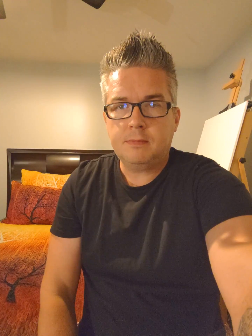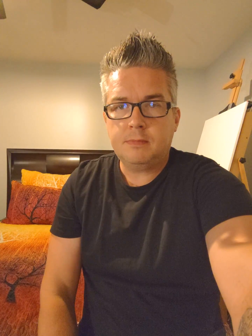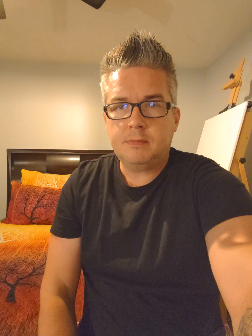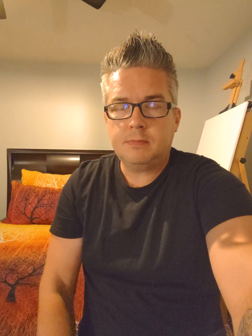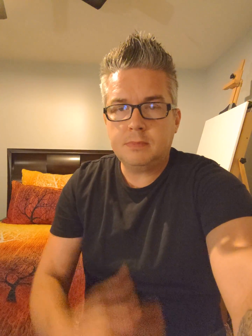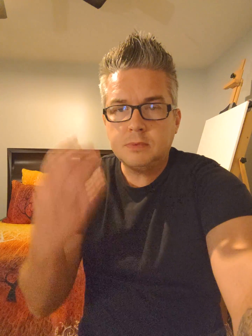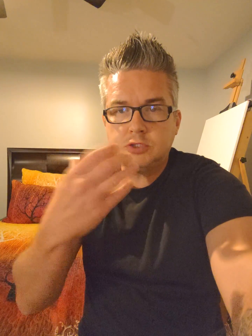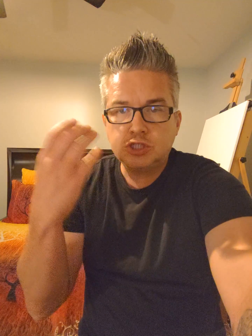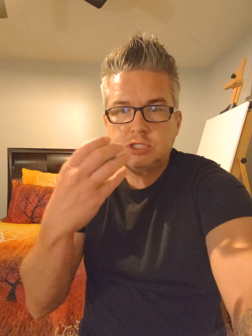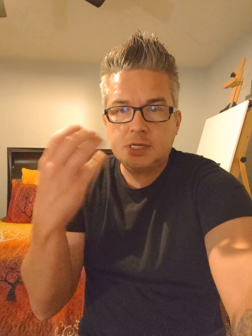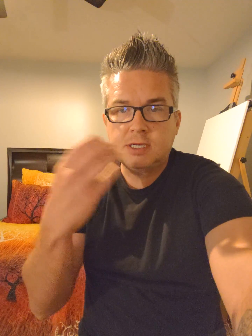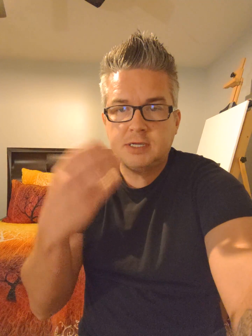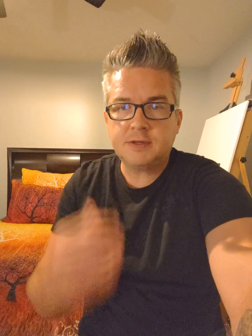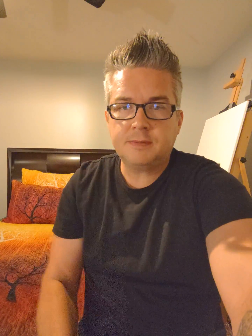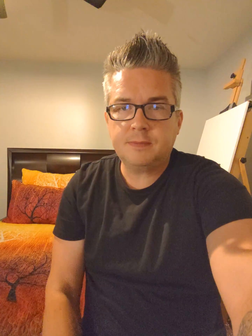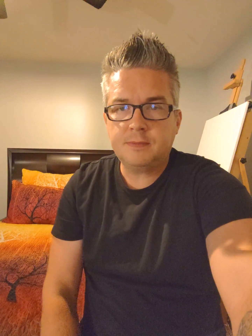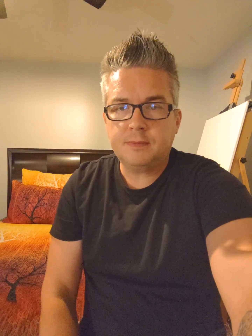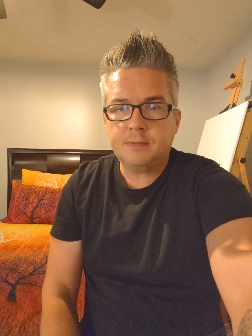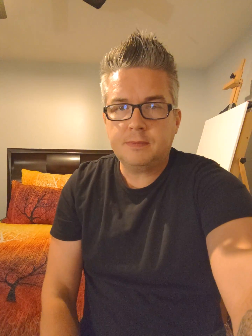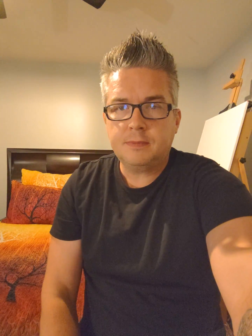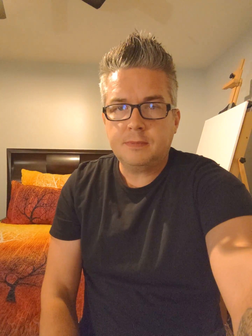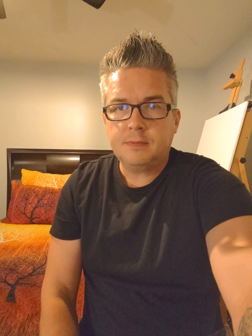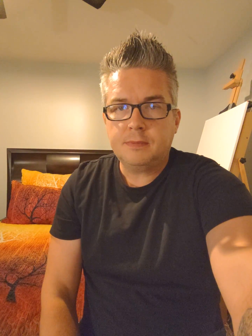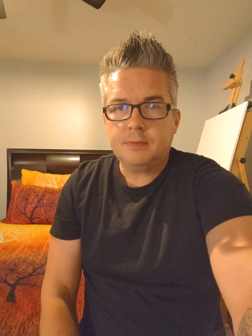shake